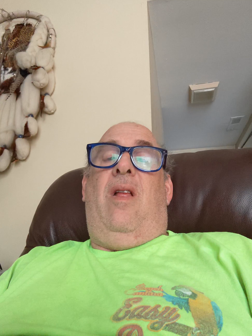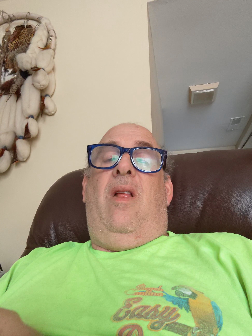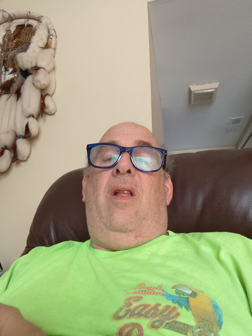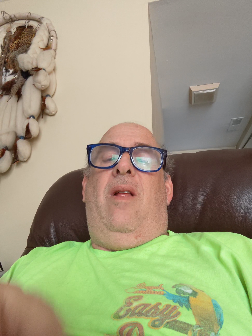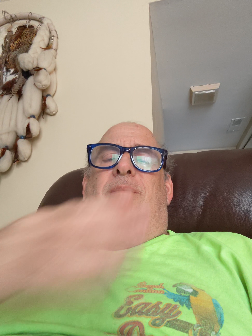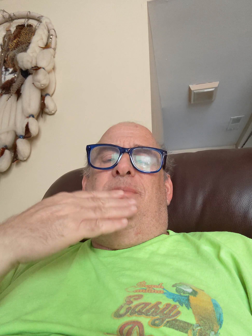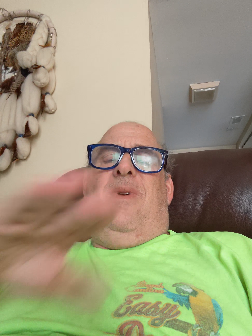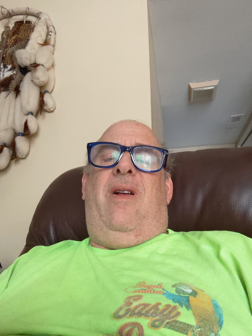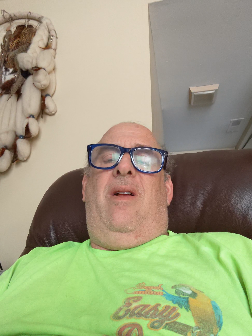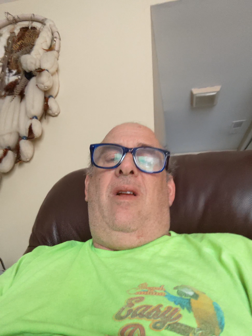bad